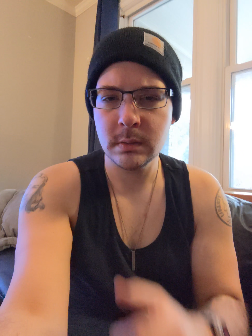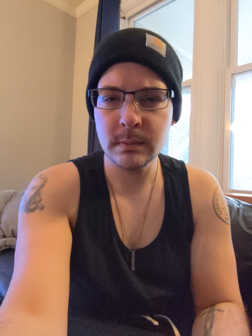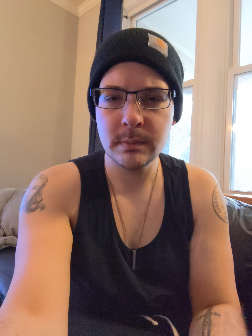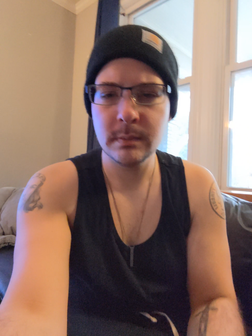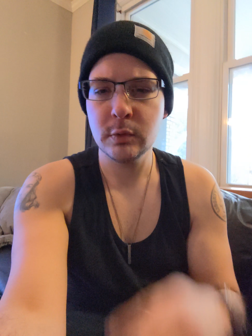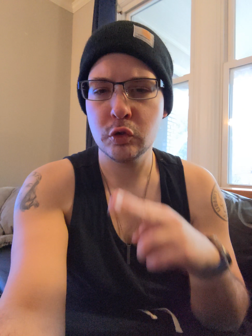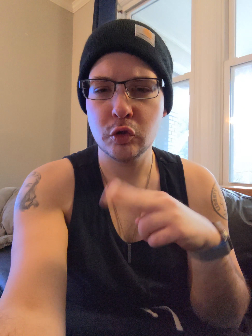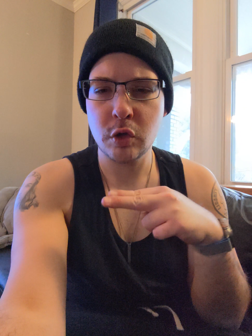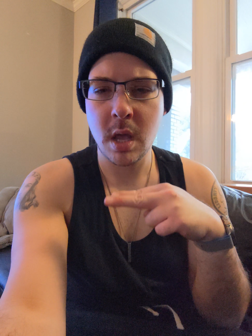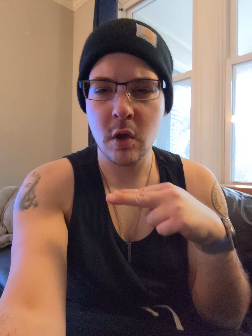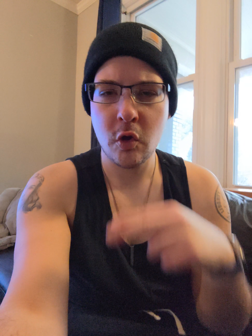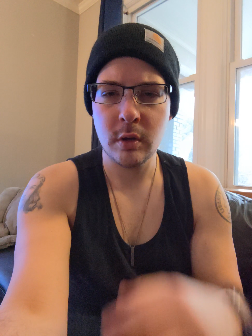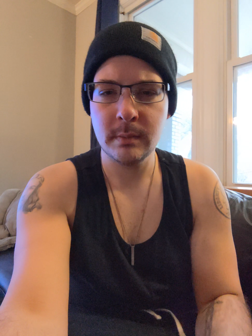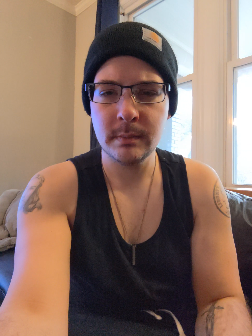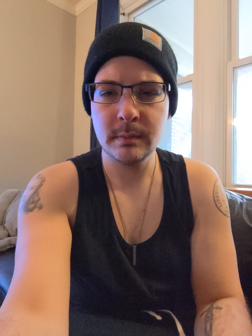chair